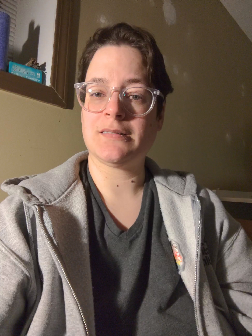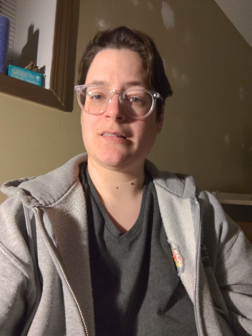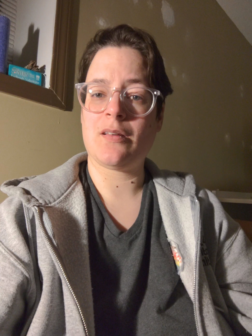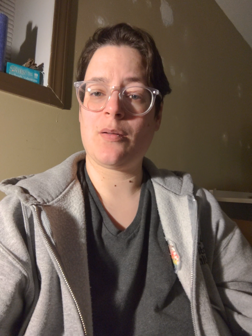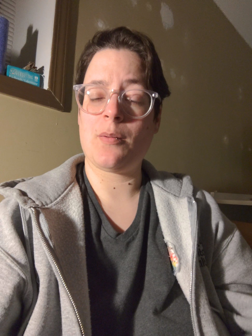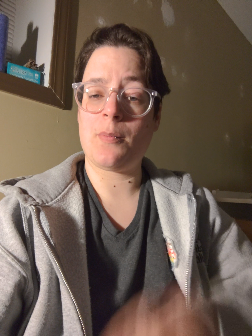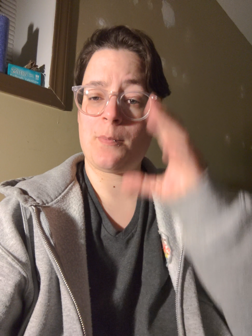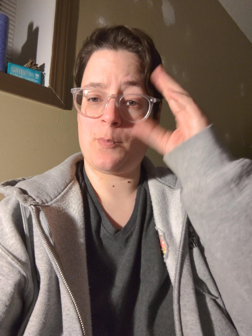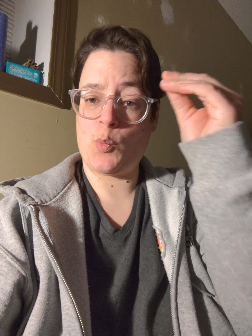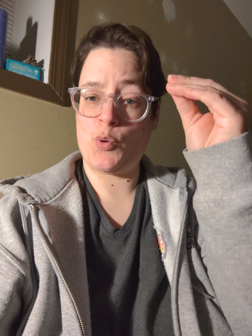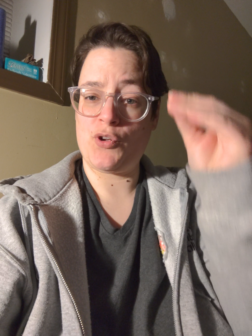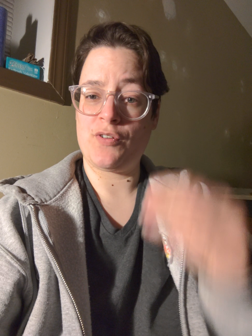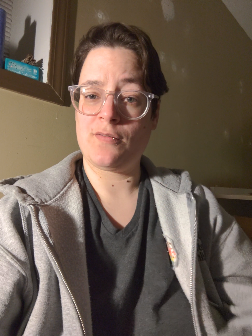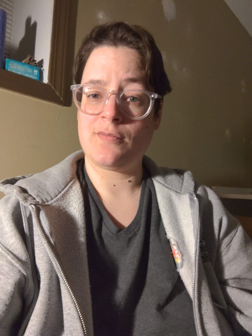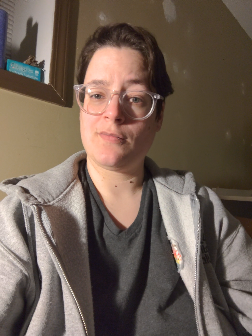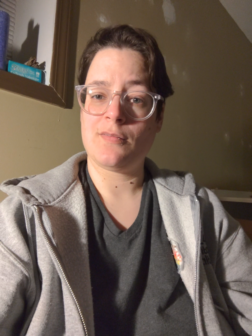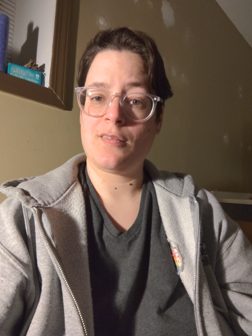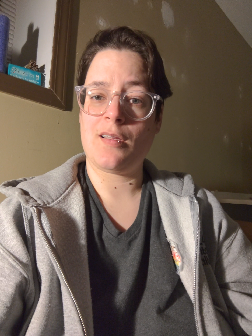boy